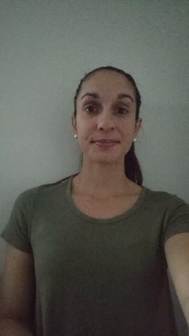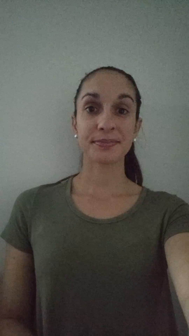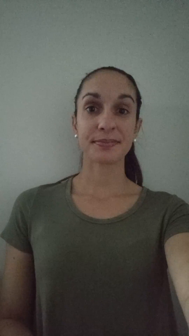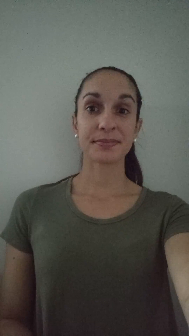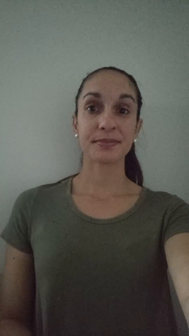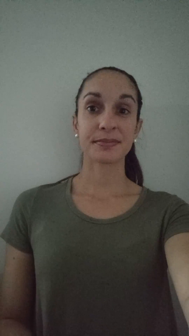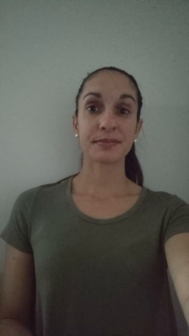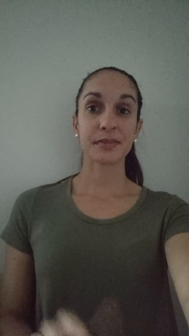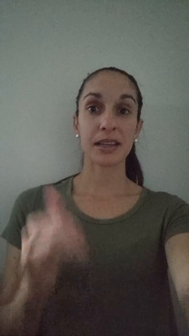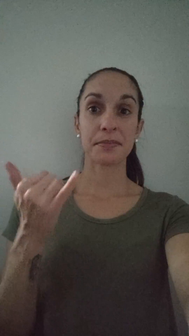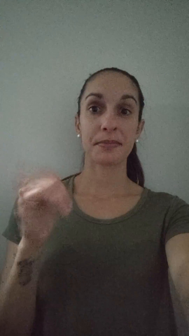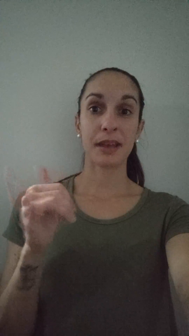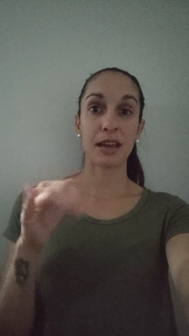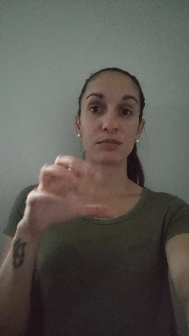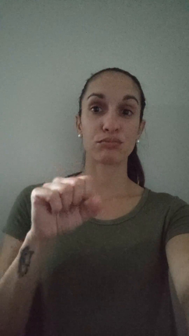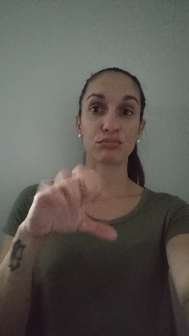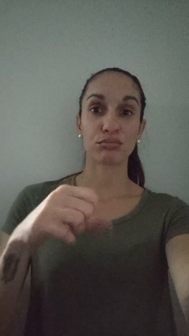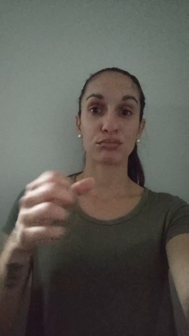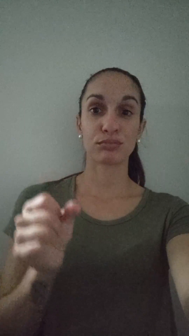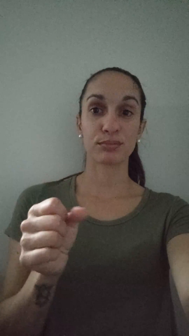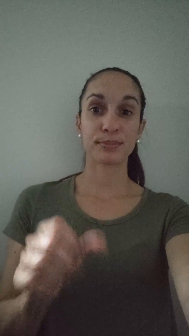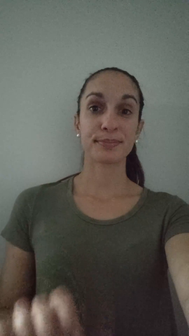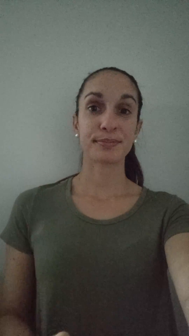play dough